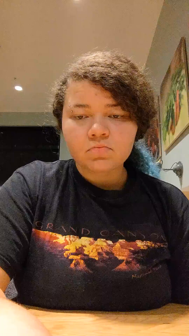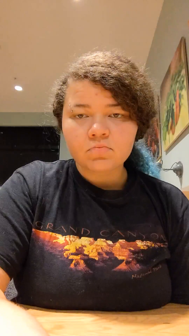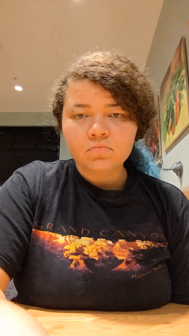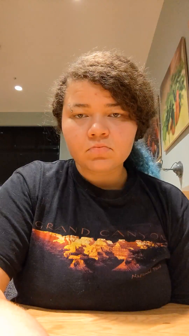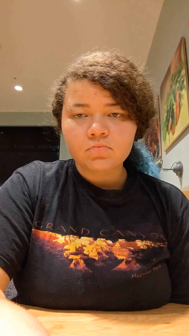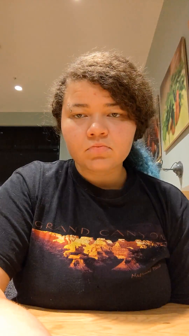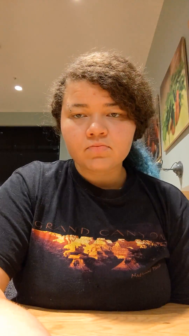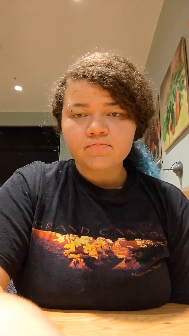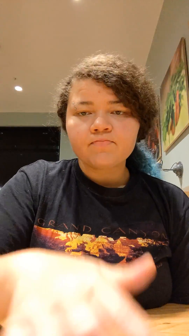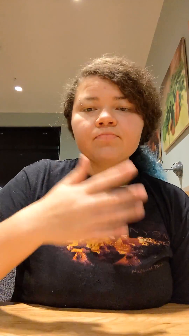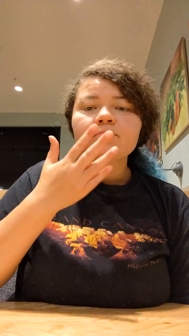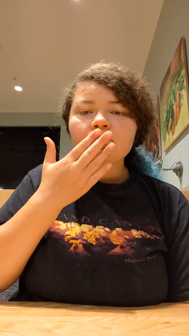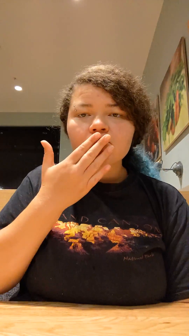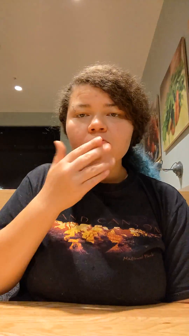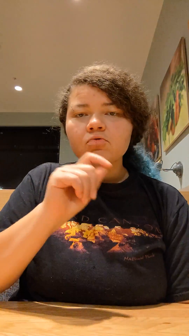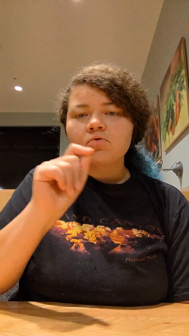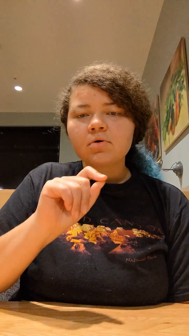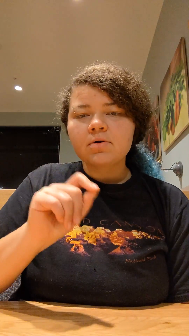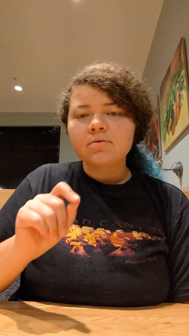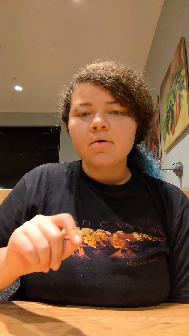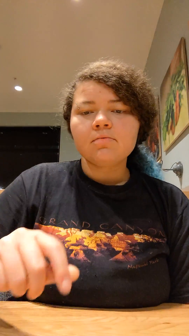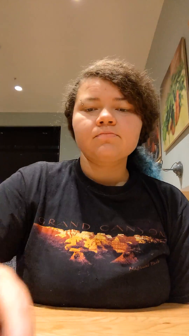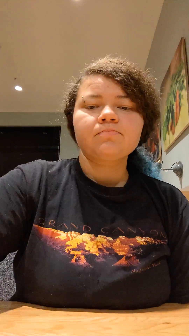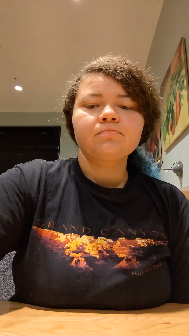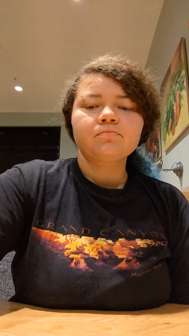crayon